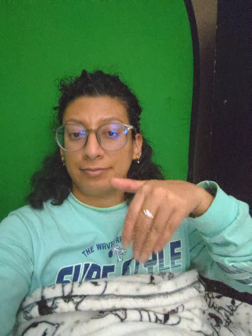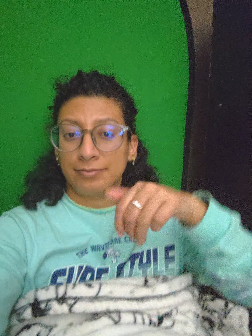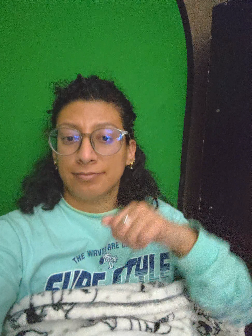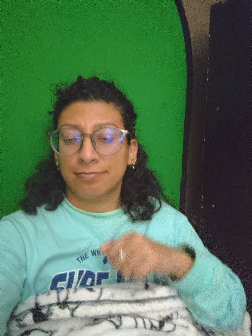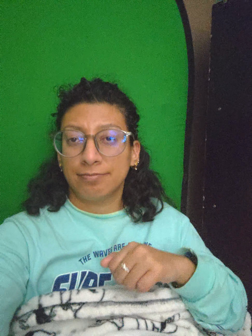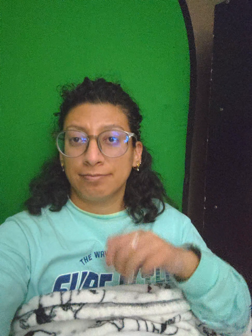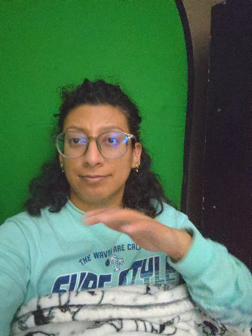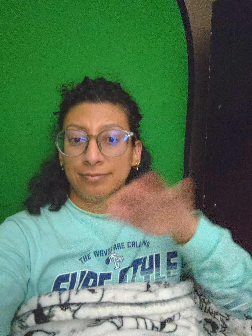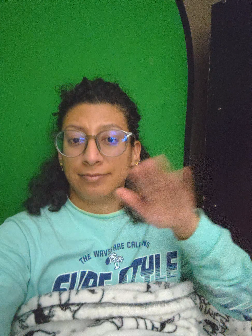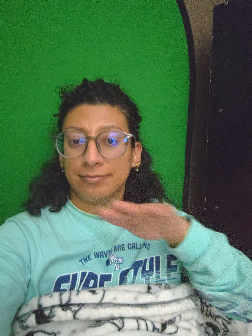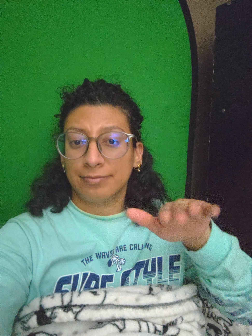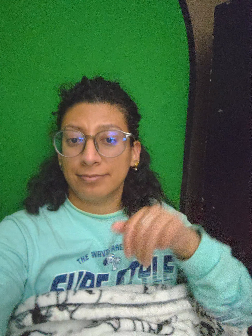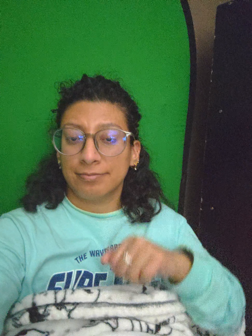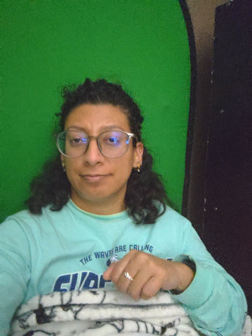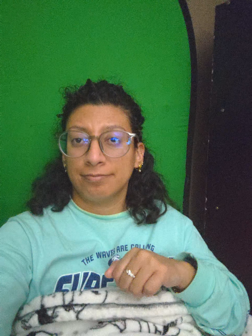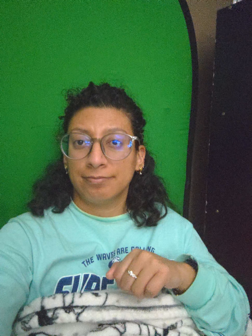clean